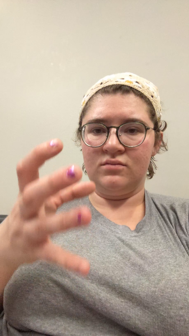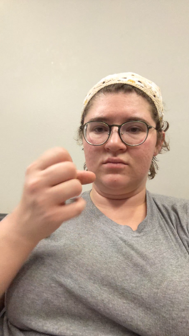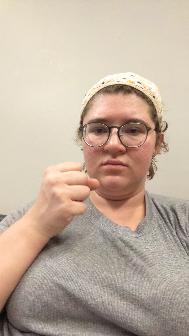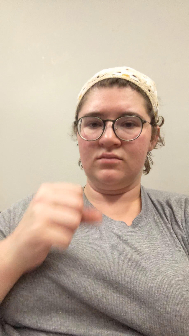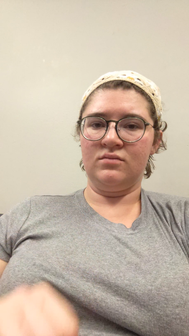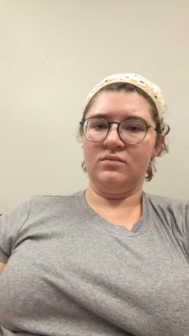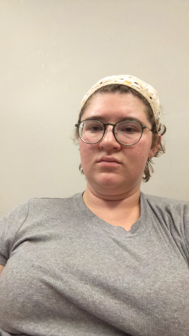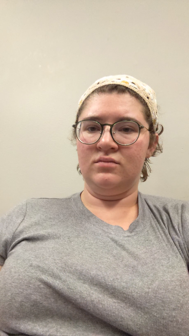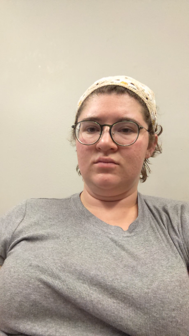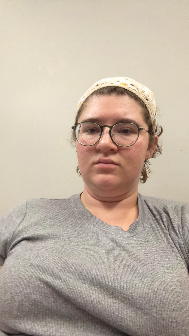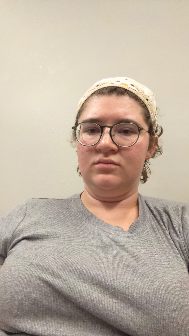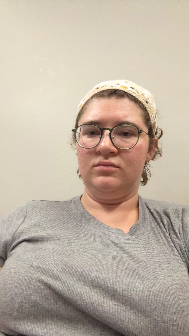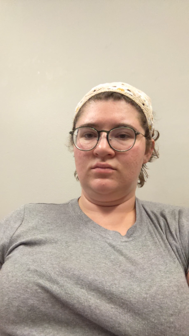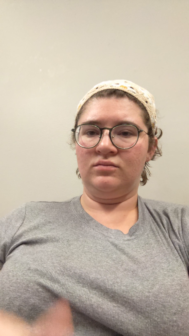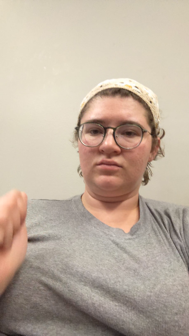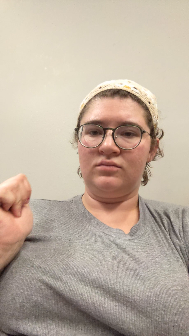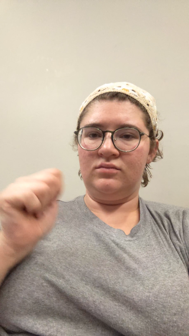coats